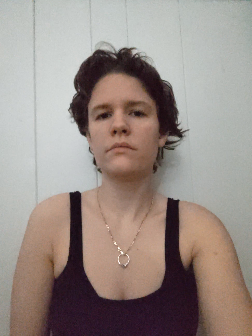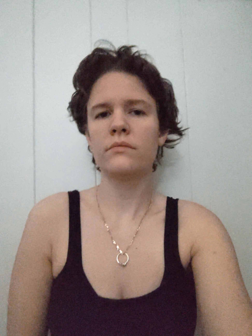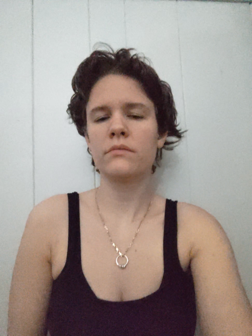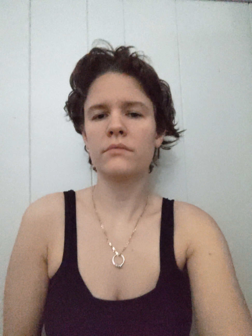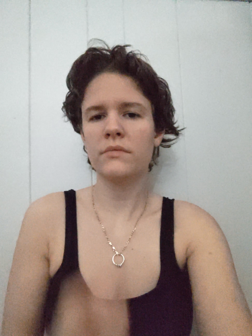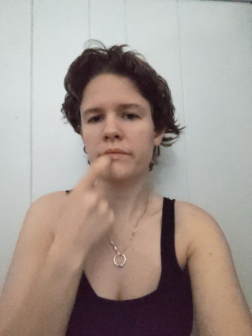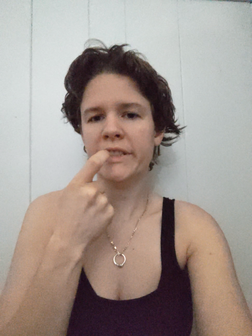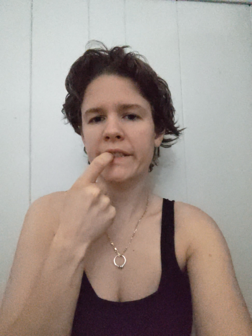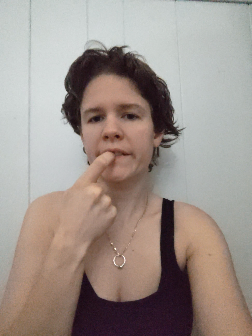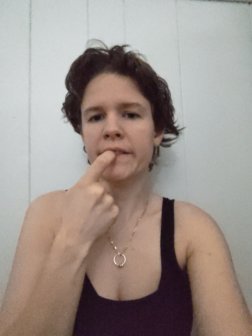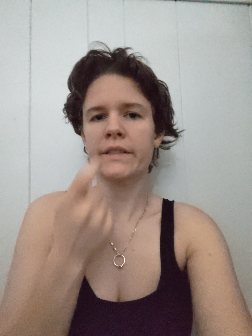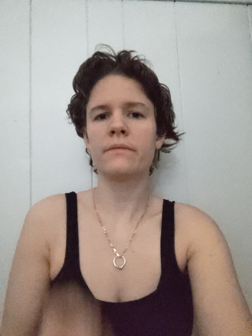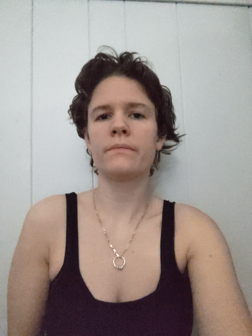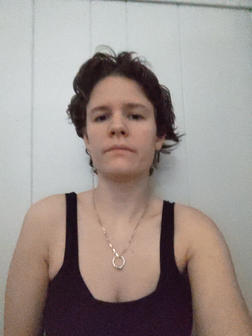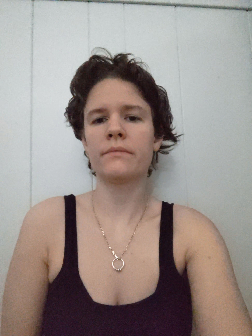tooth